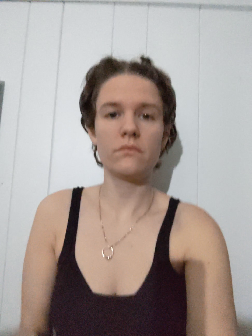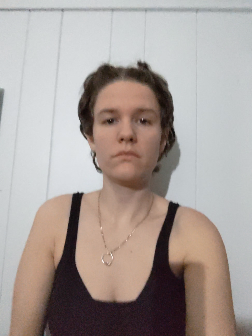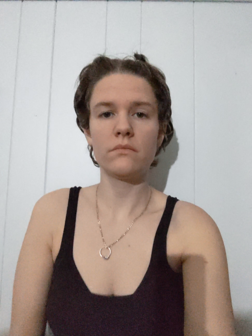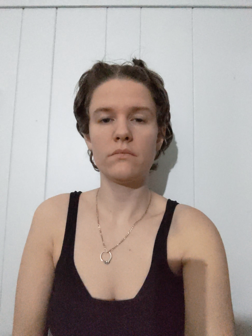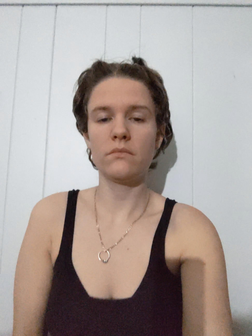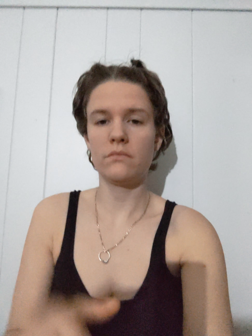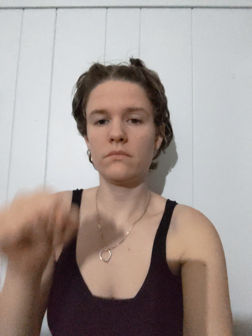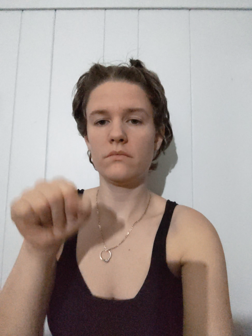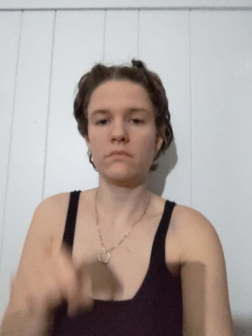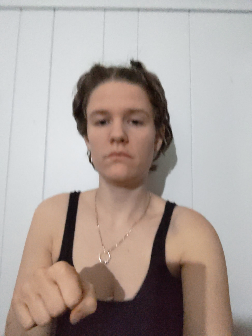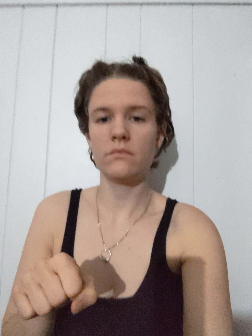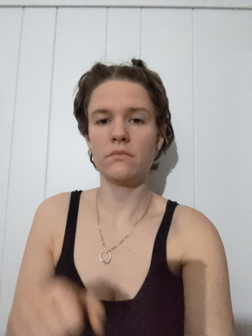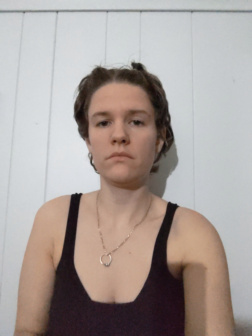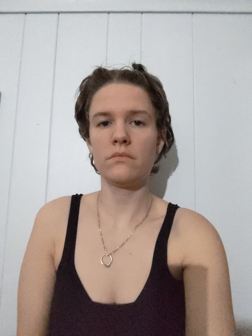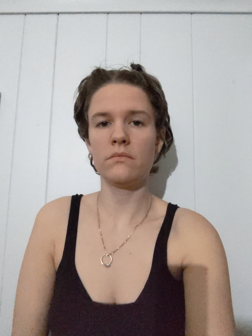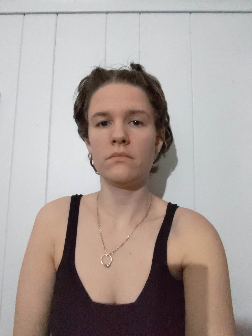can